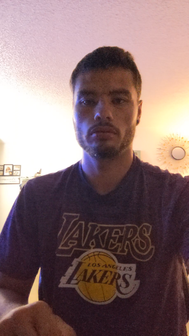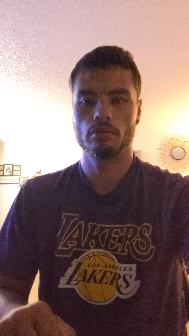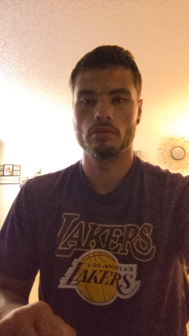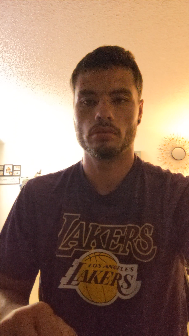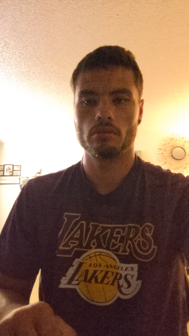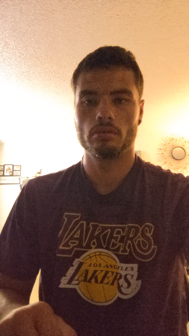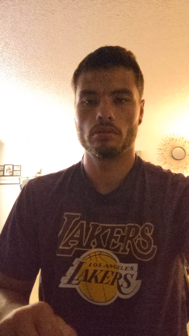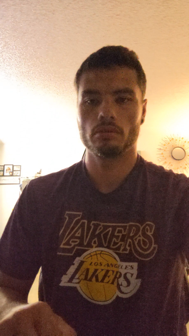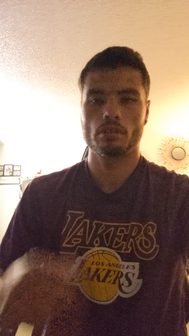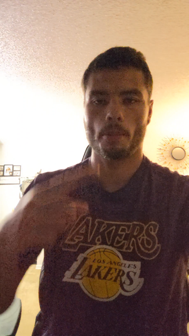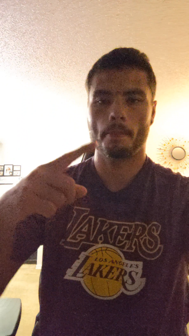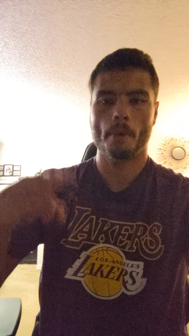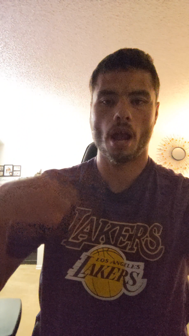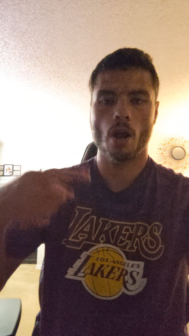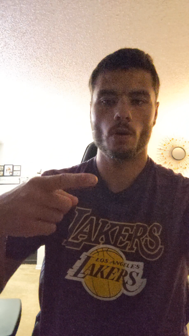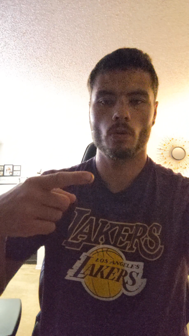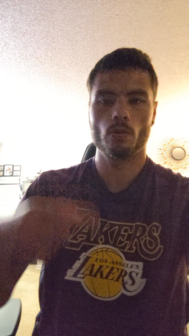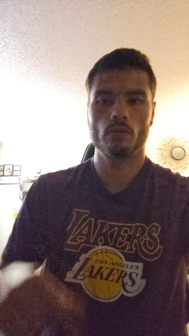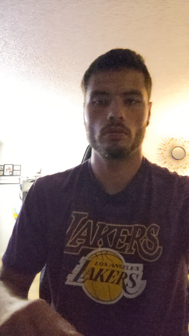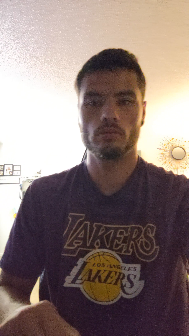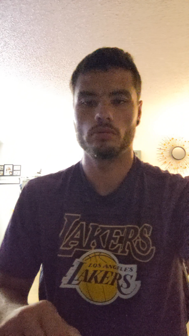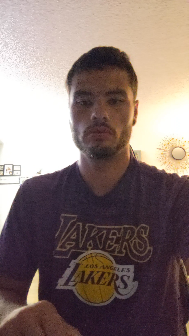about